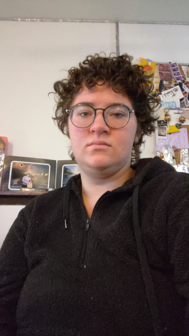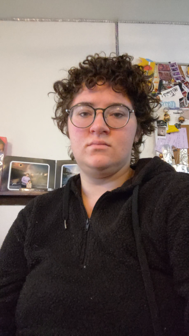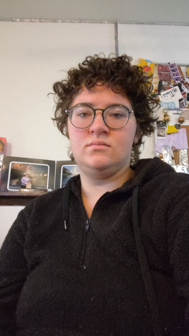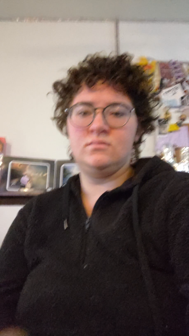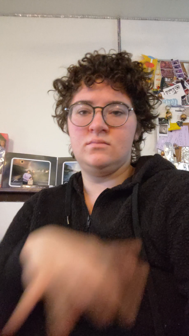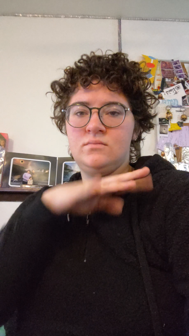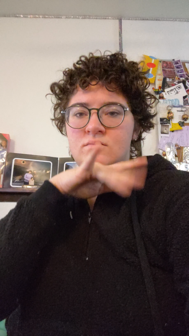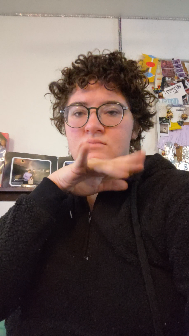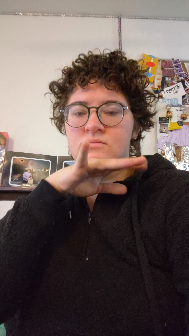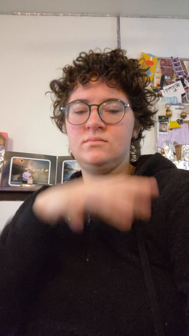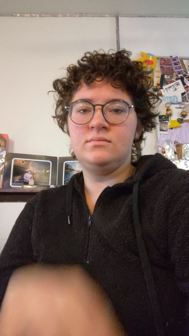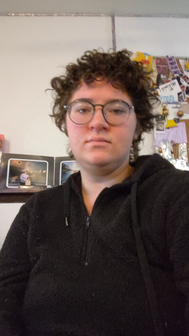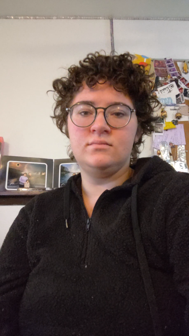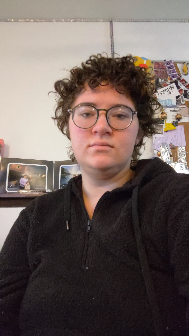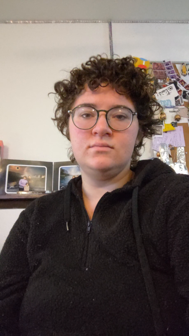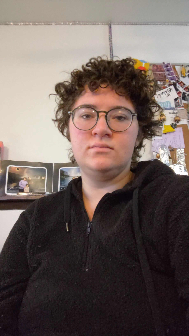naughty